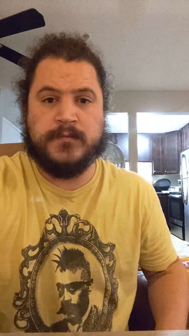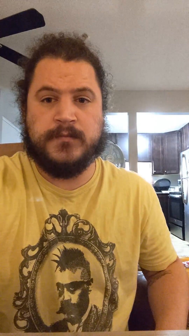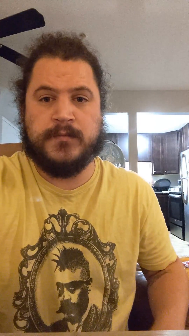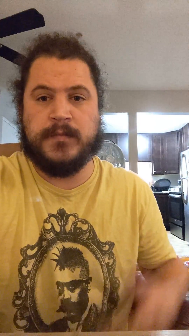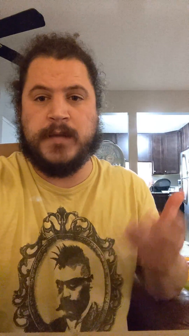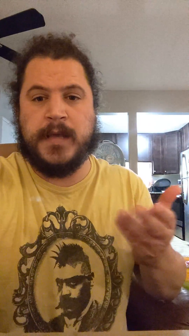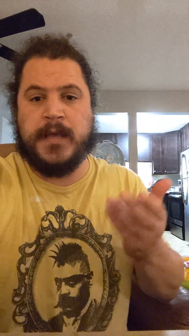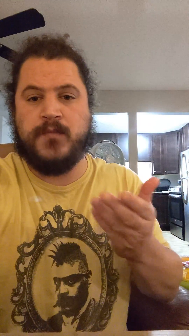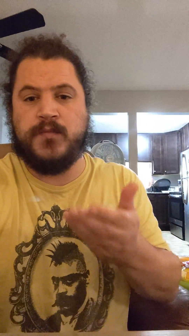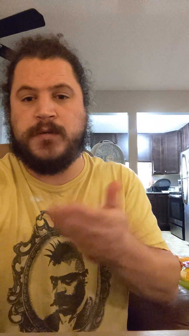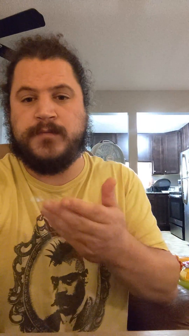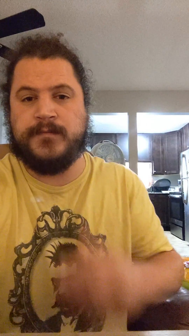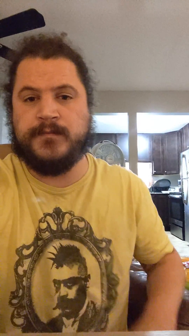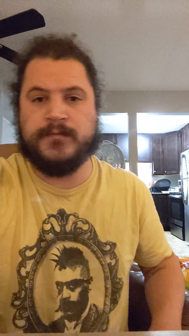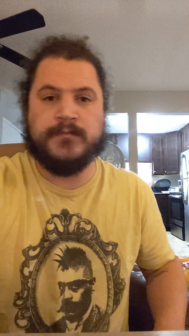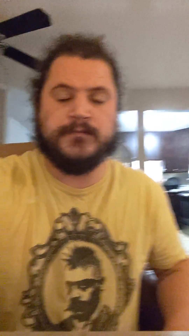carry